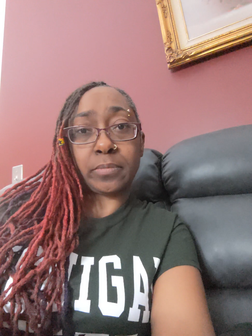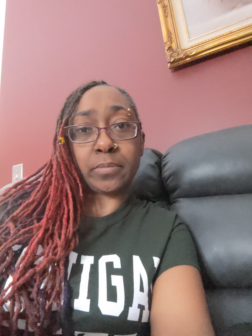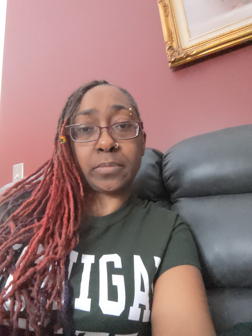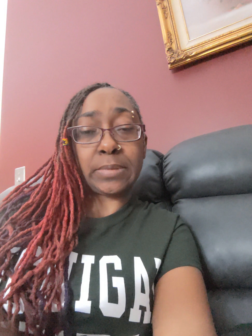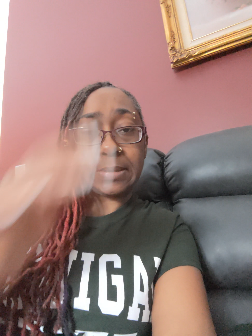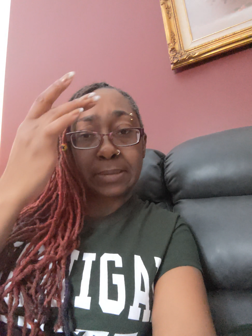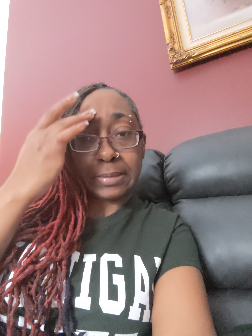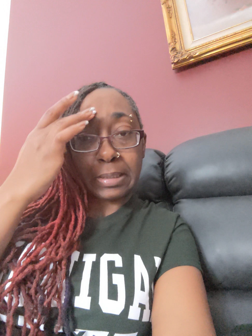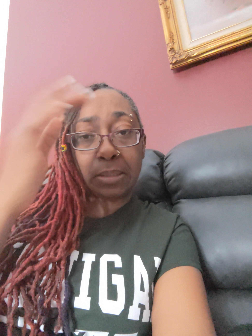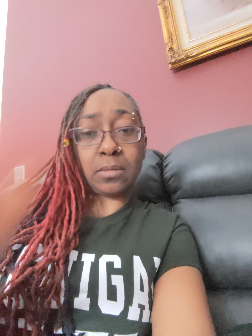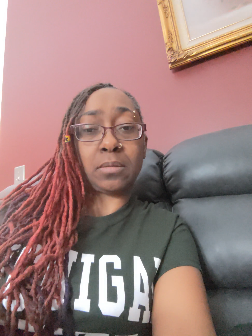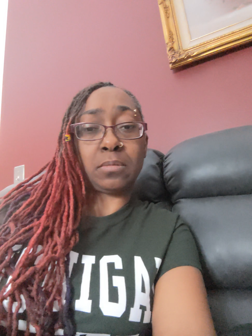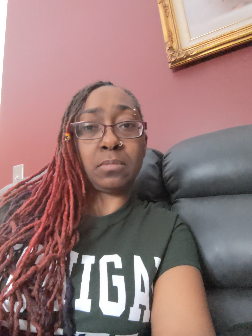sick